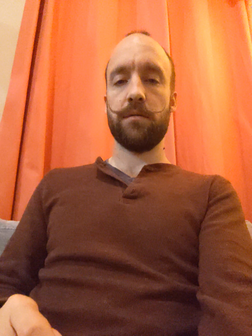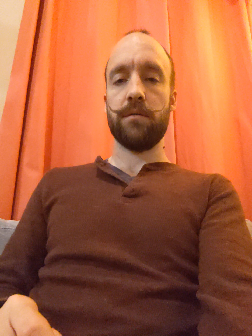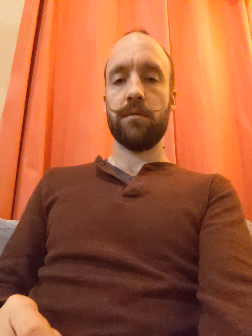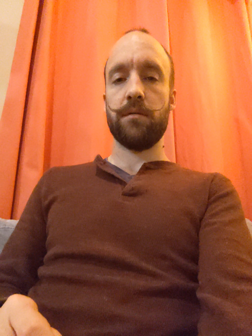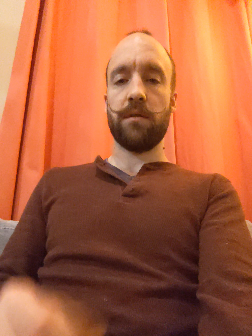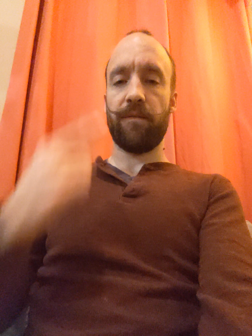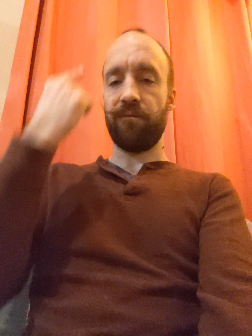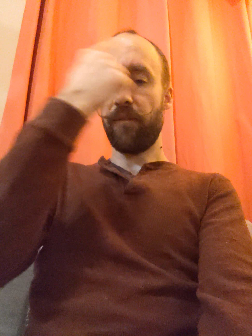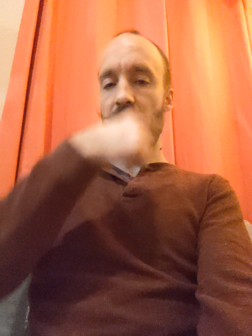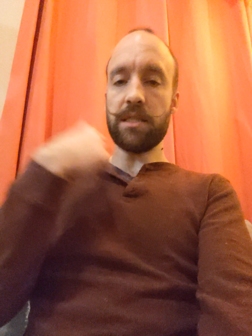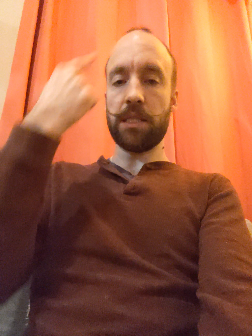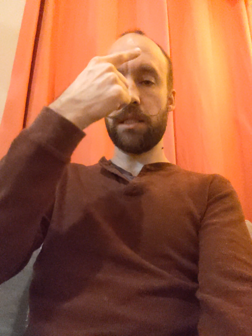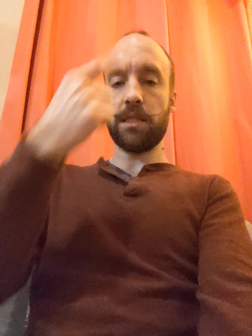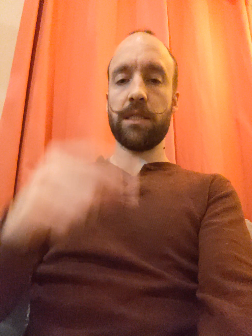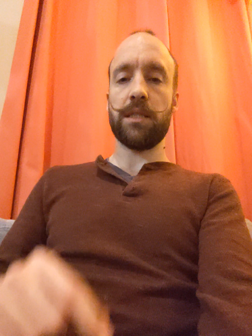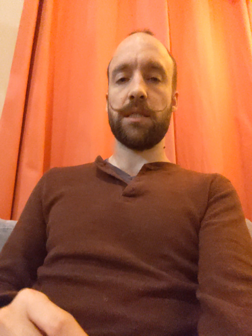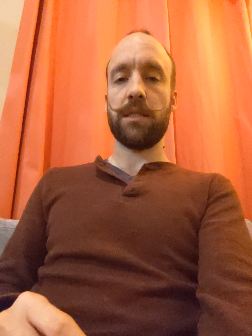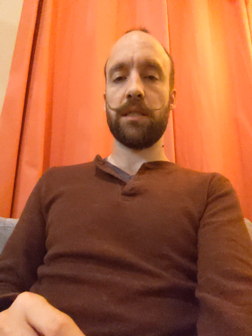face